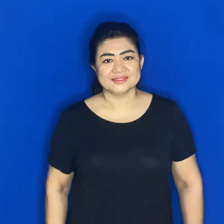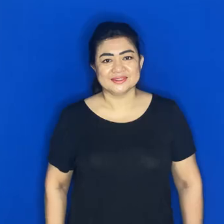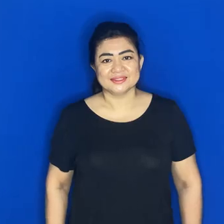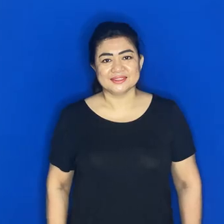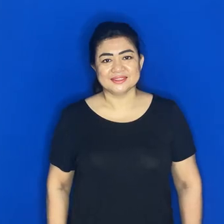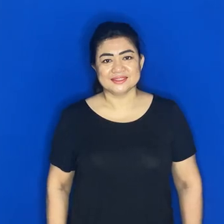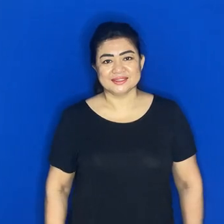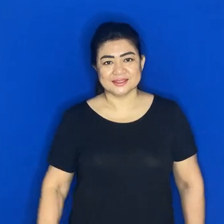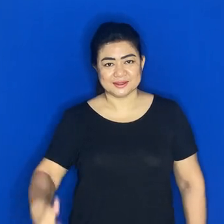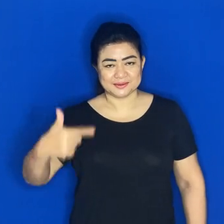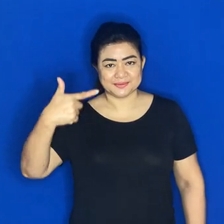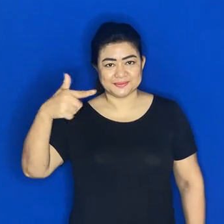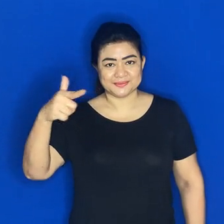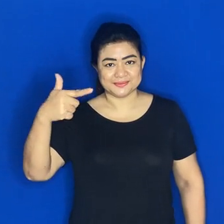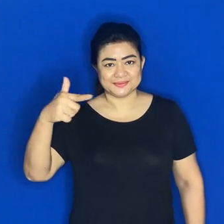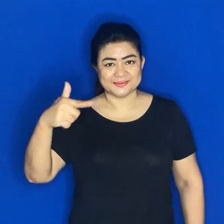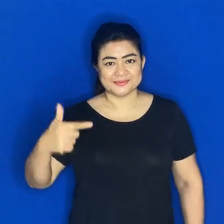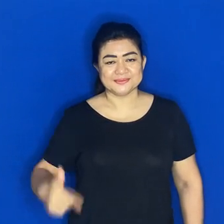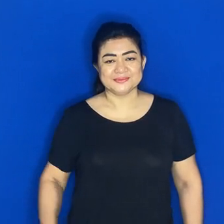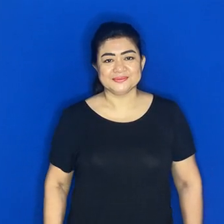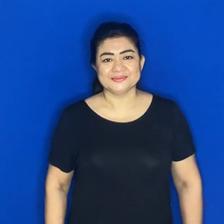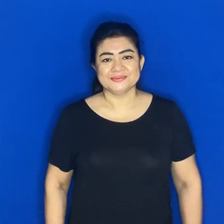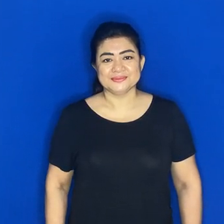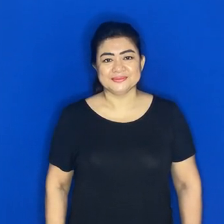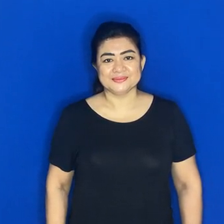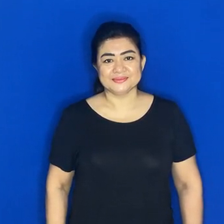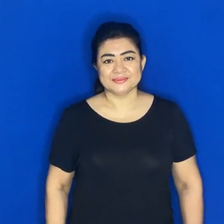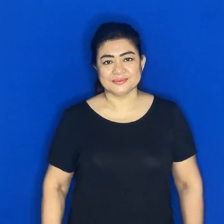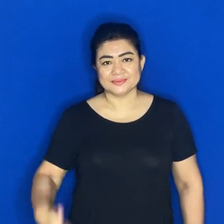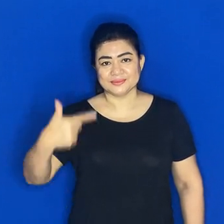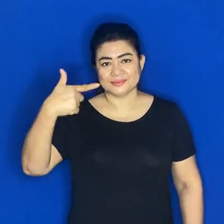green